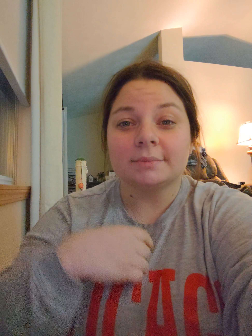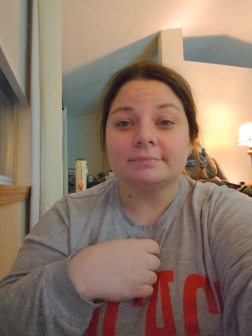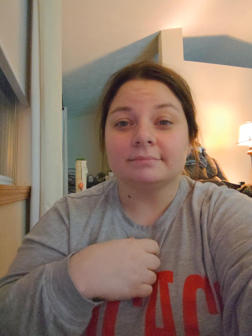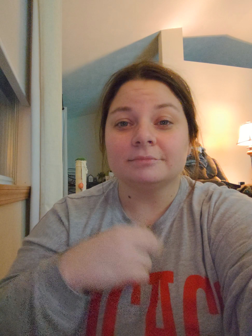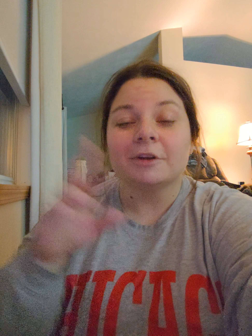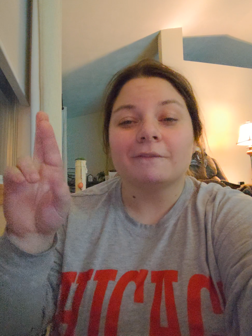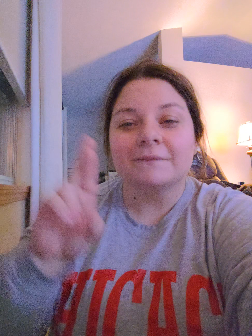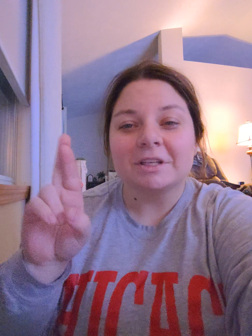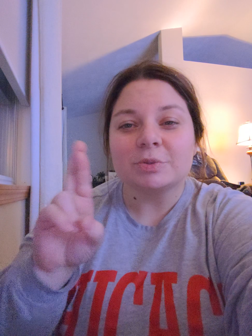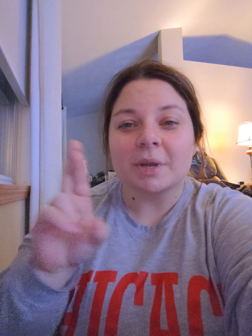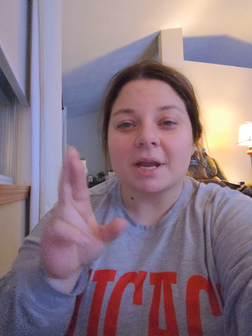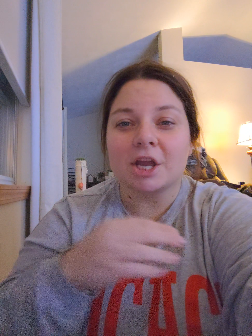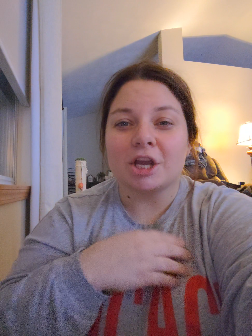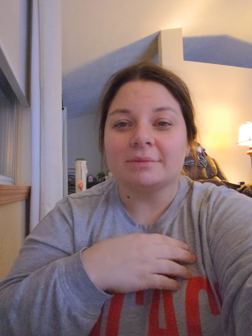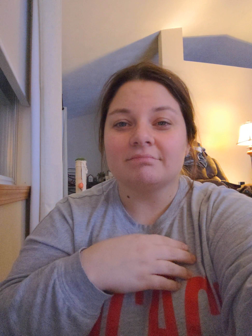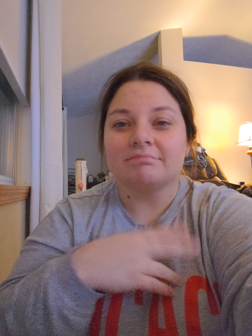refrigerator